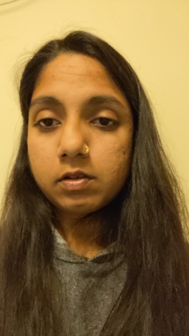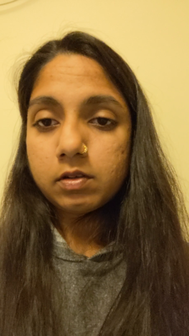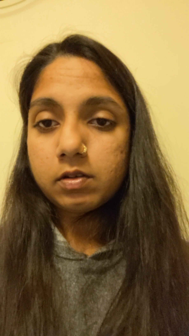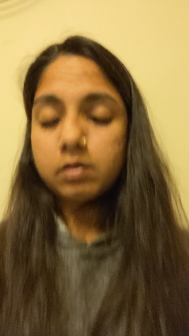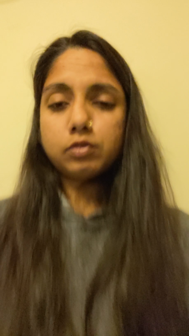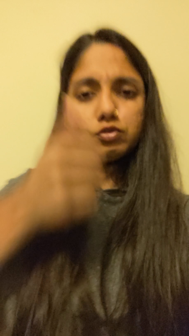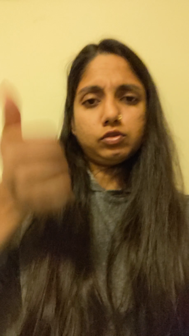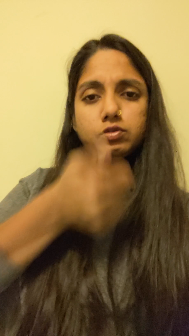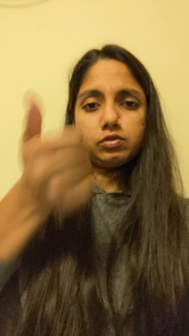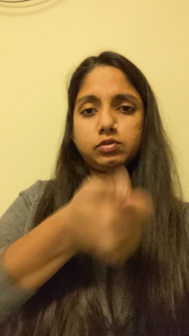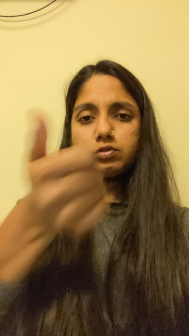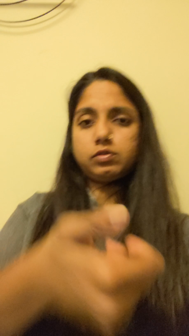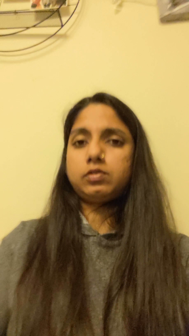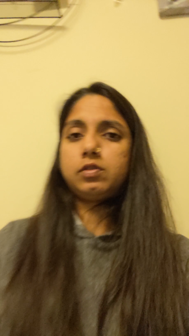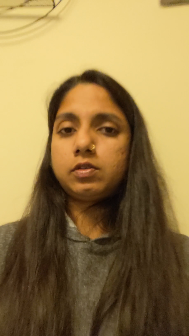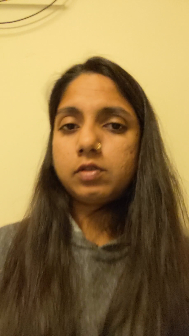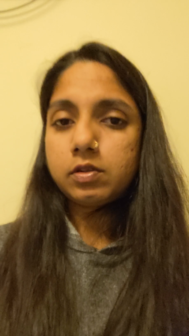chase